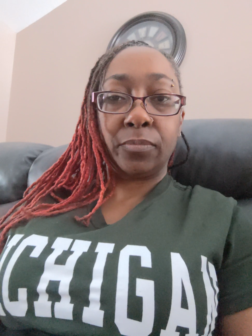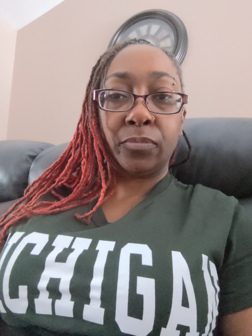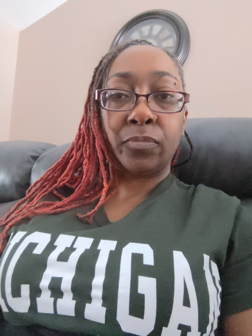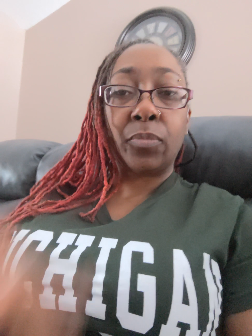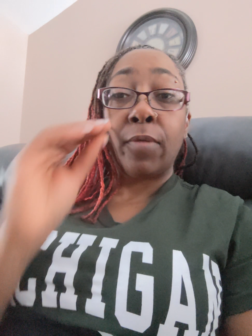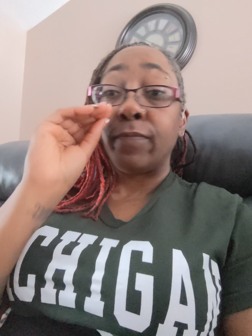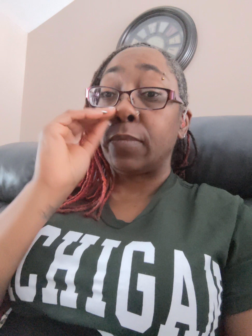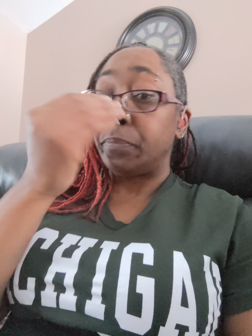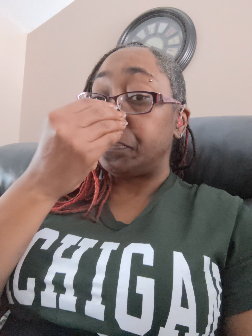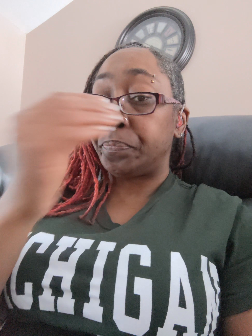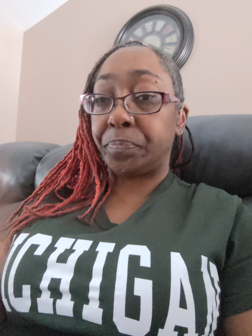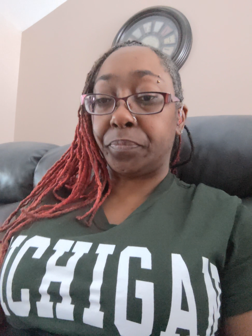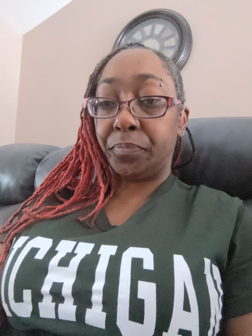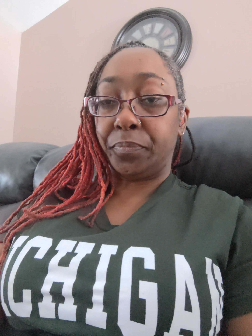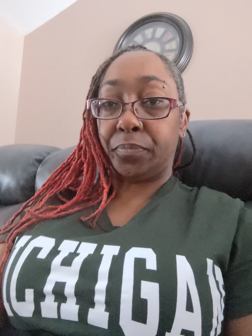flower